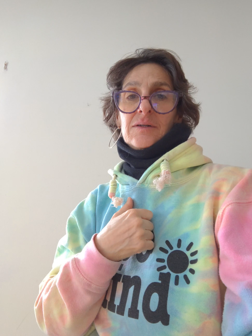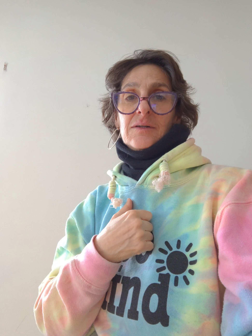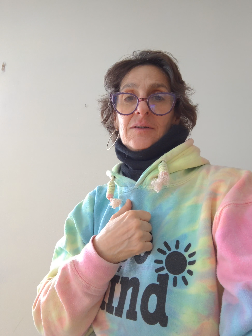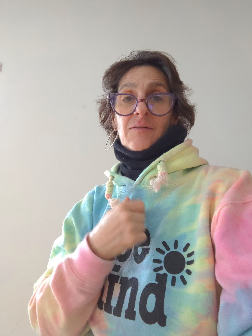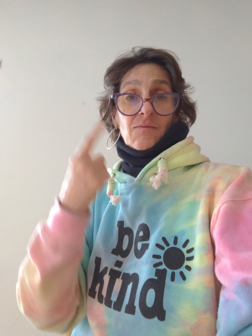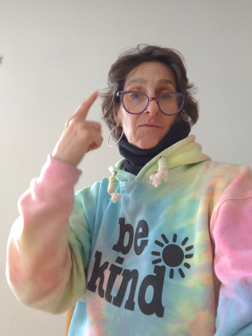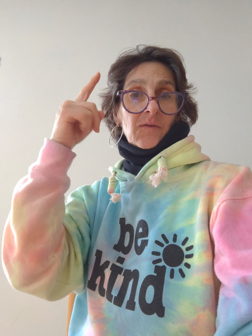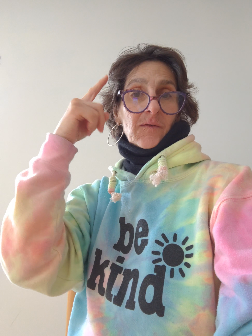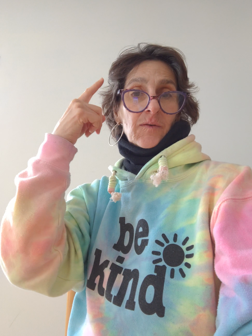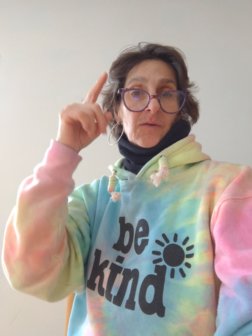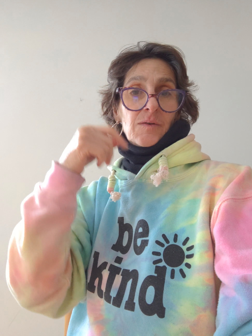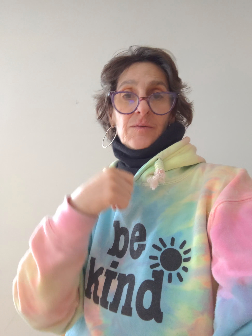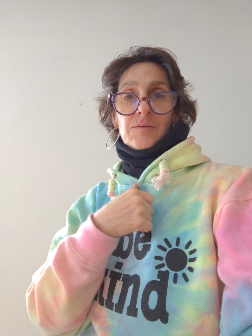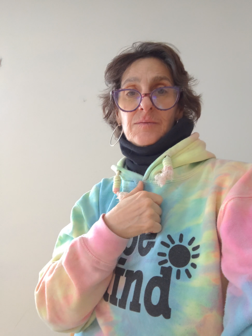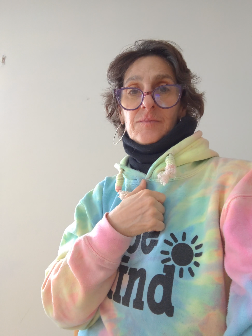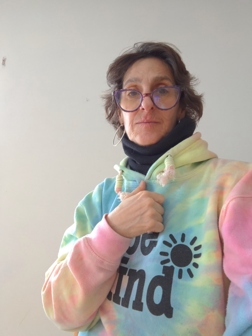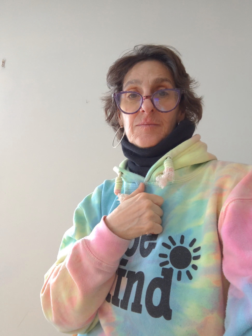for